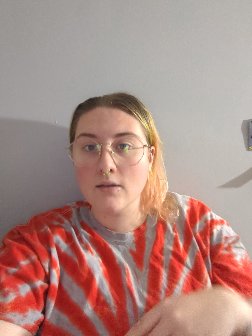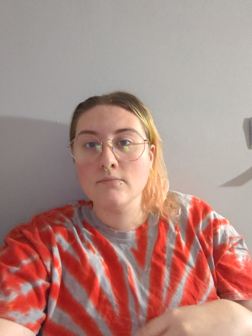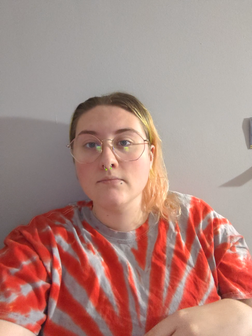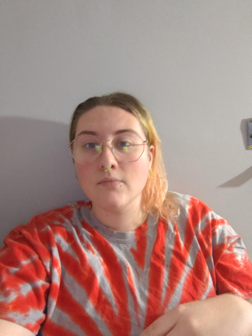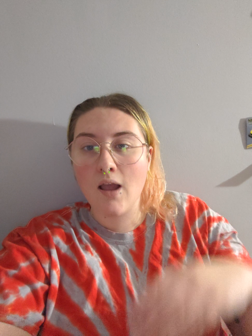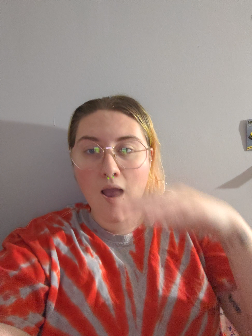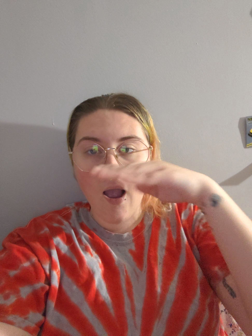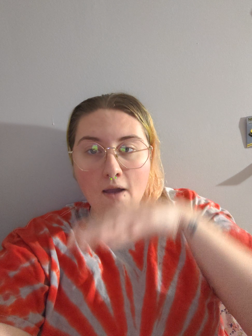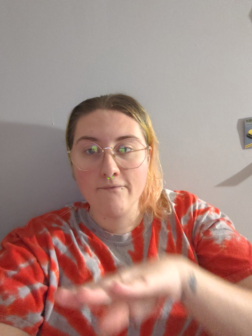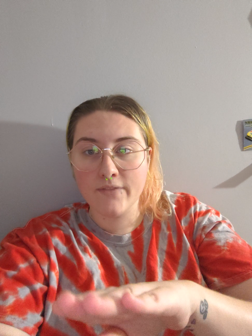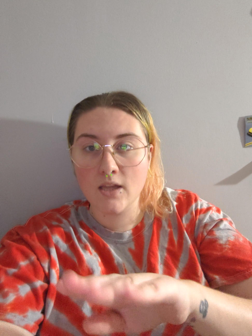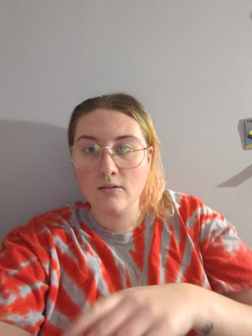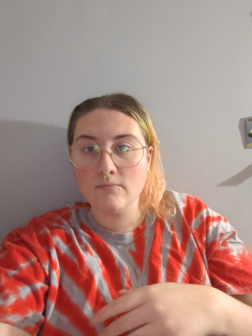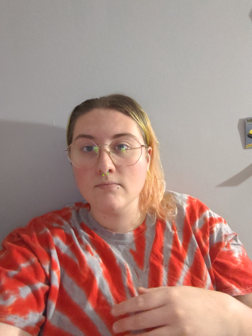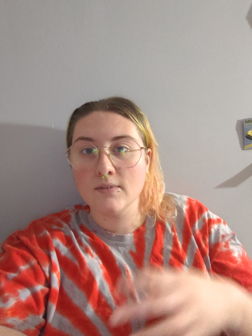elephant